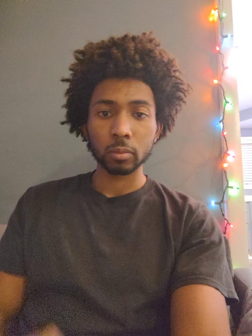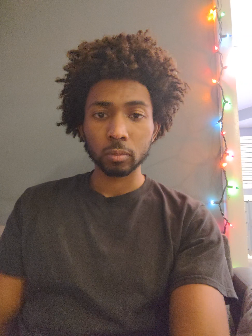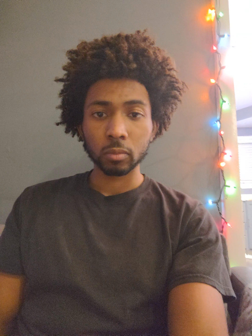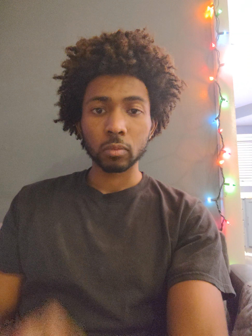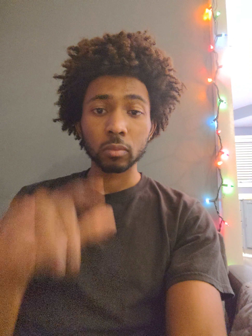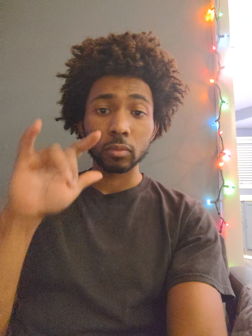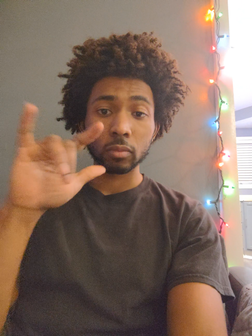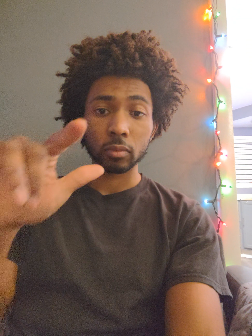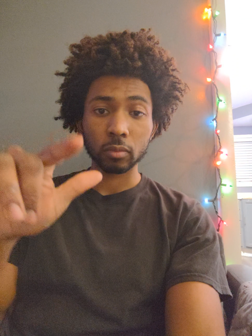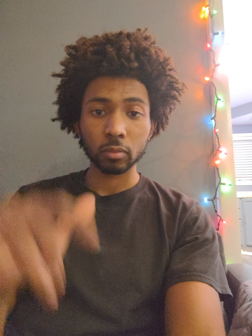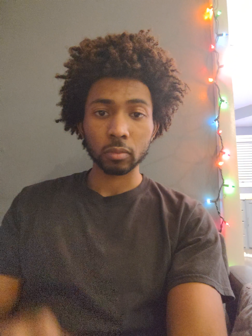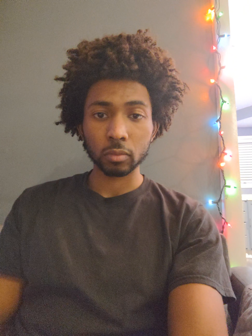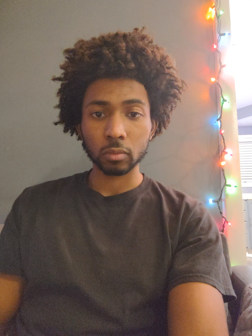airplane